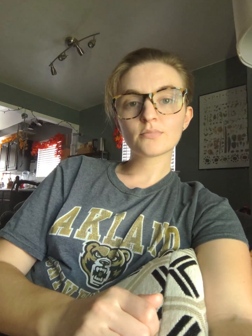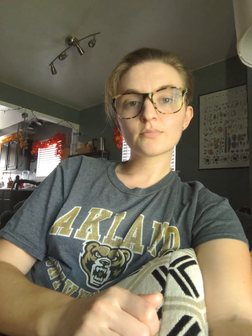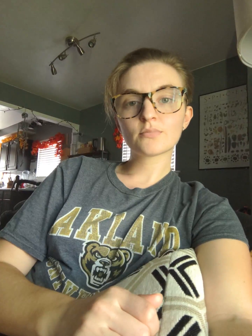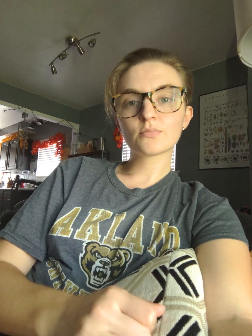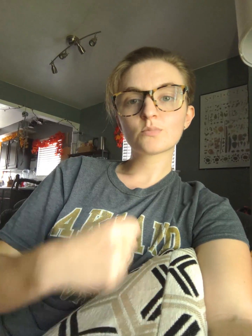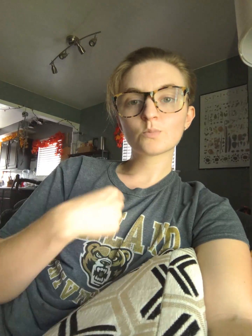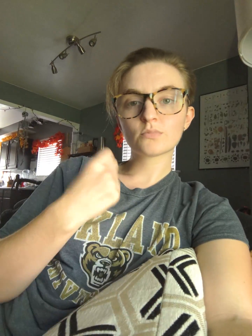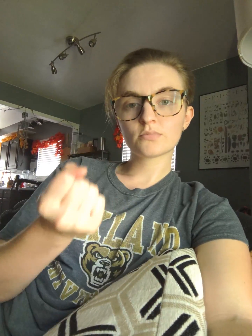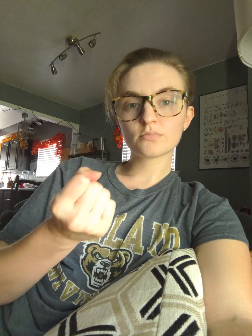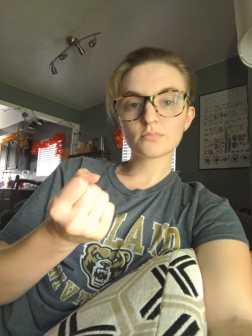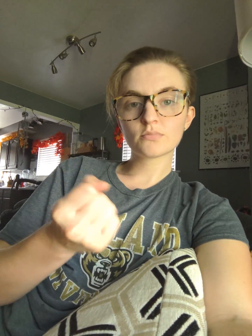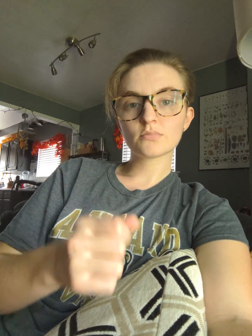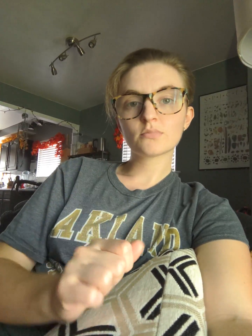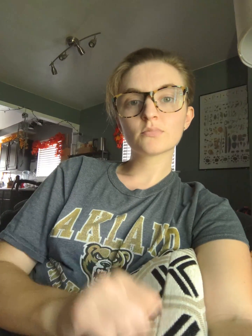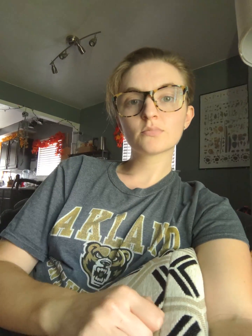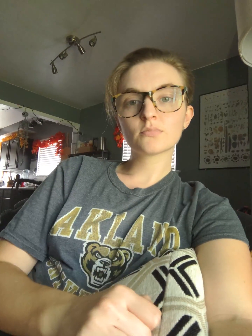drive